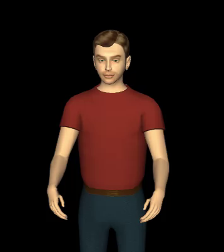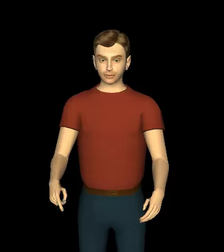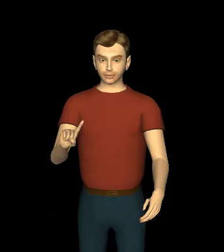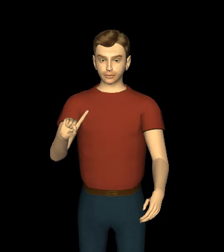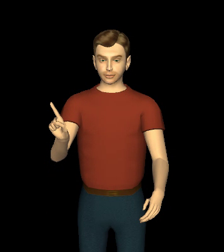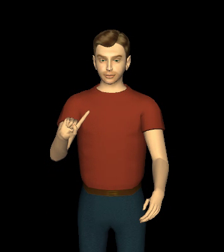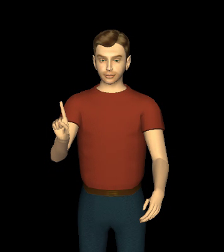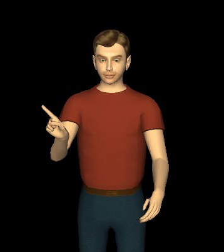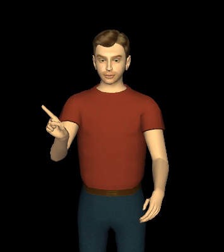لا